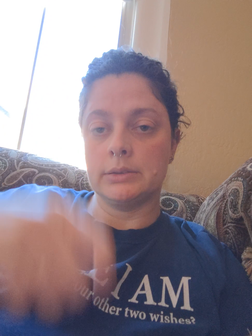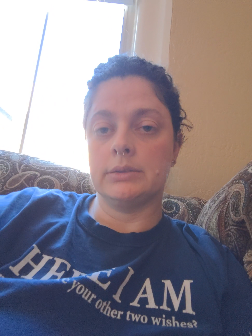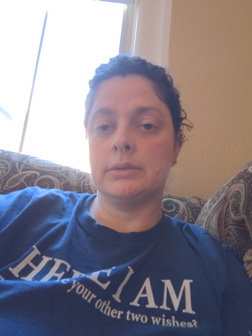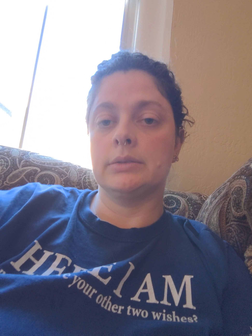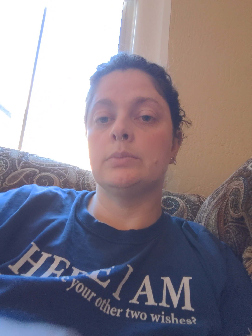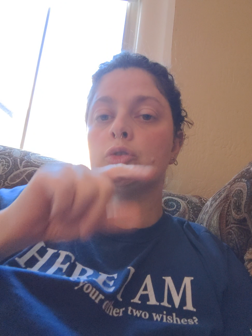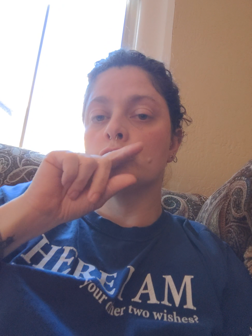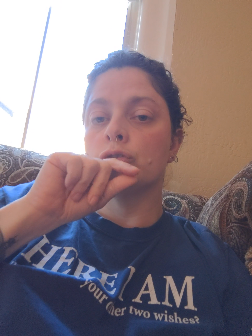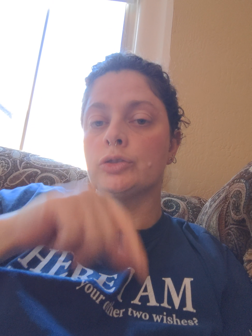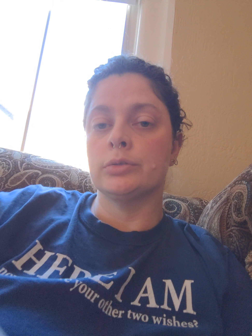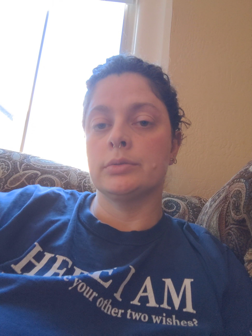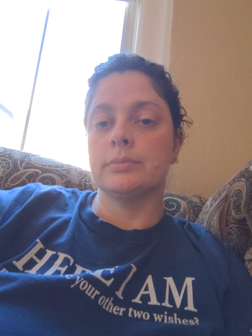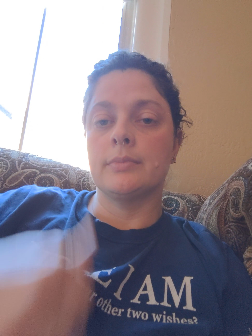bird